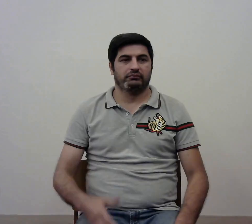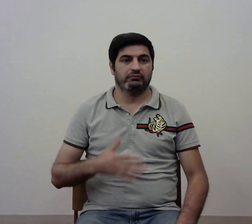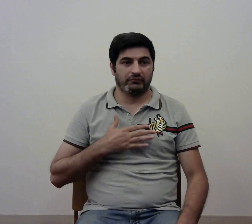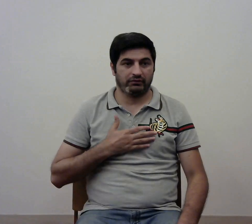mən